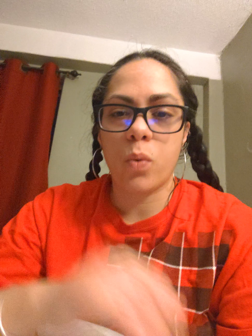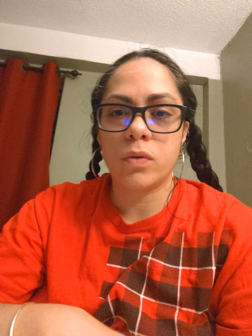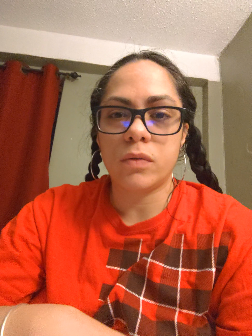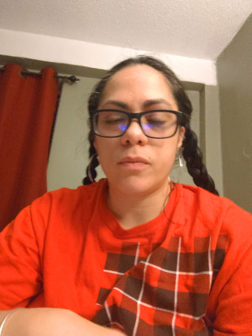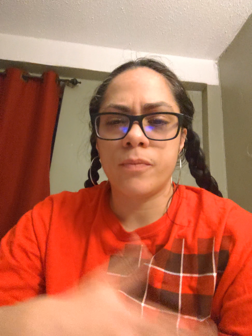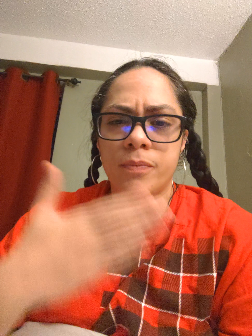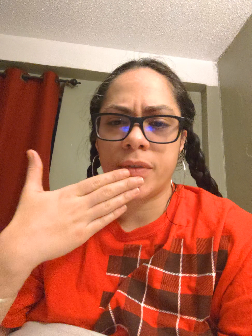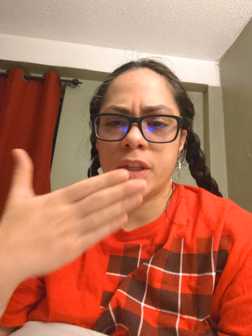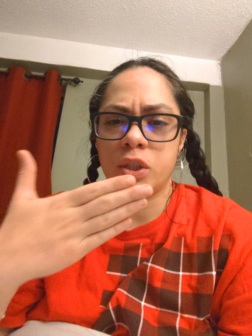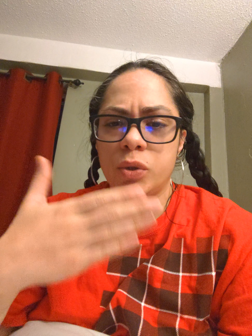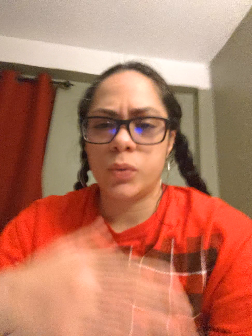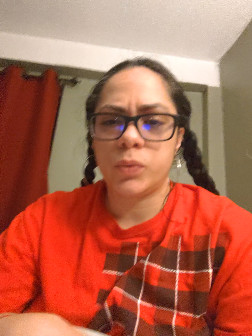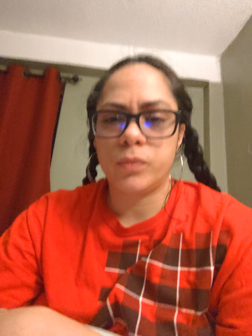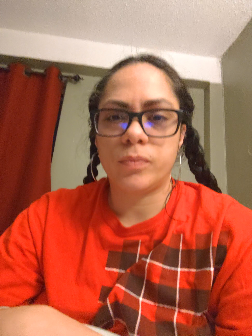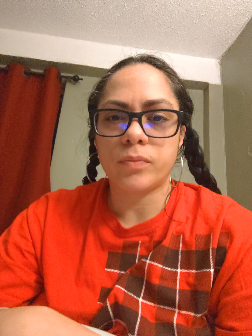thank you